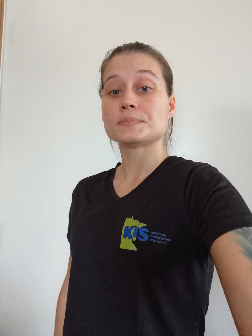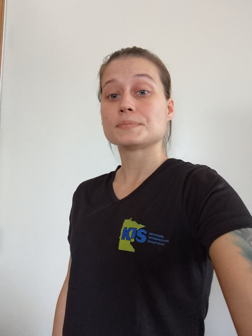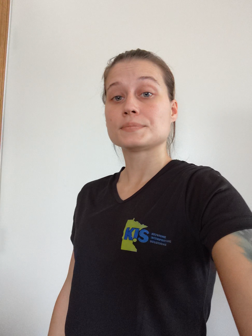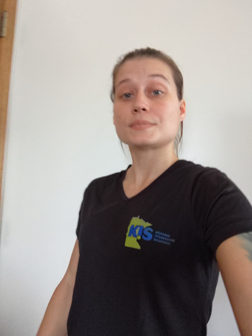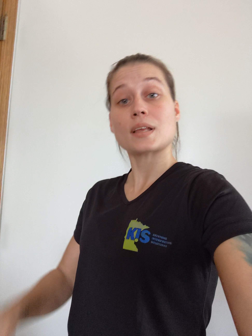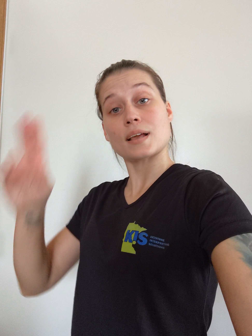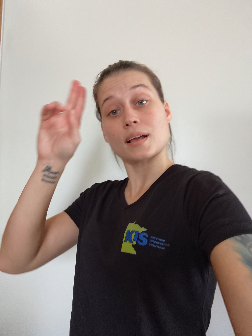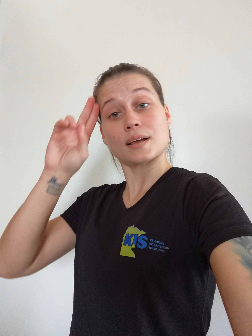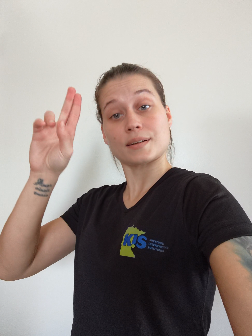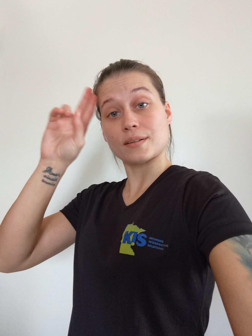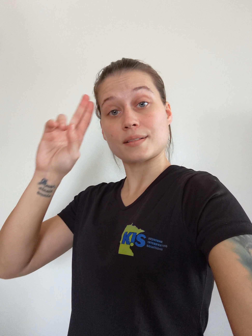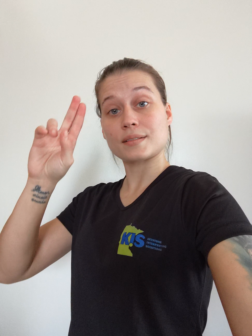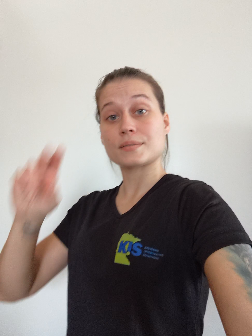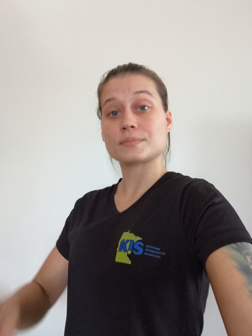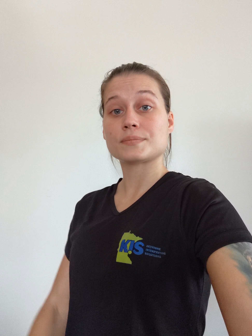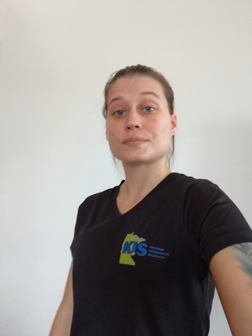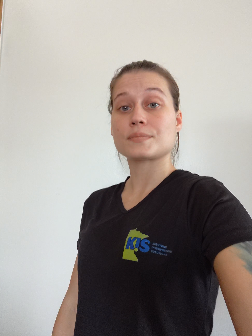uncle